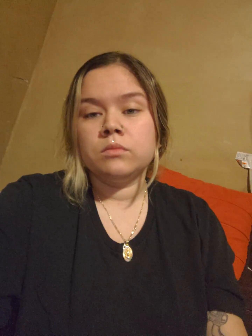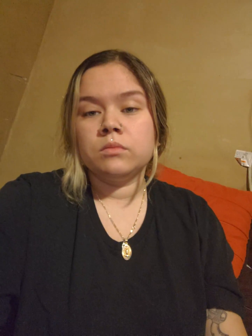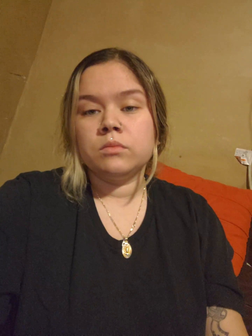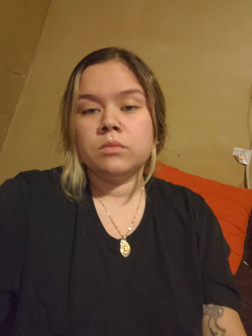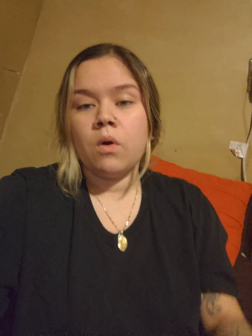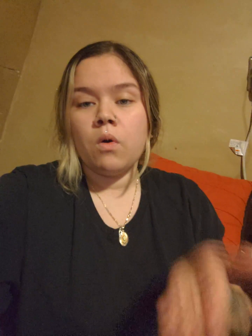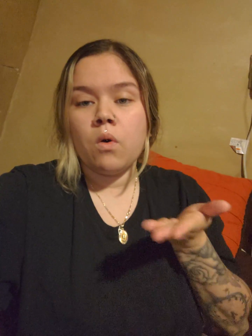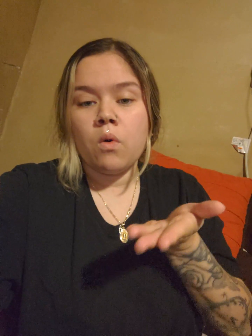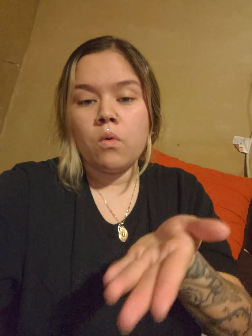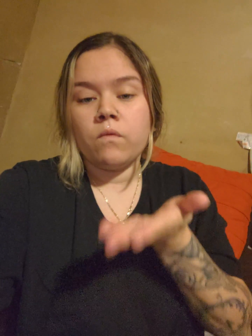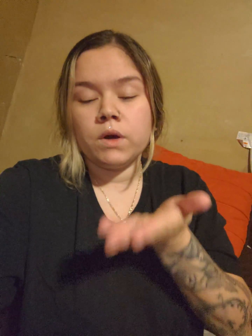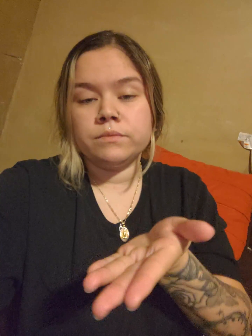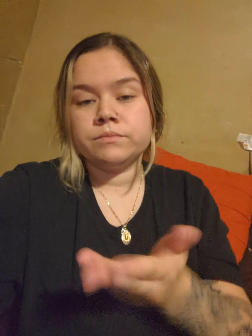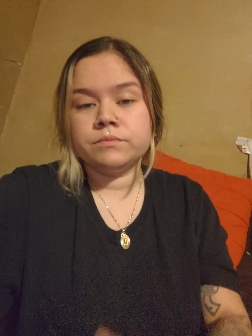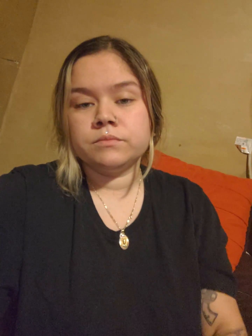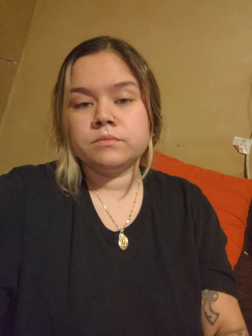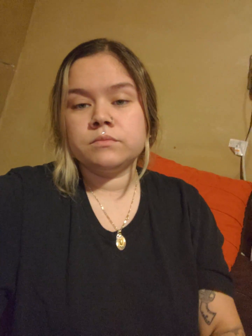oven